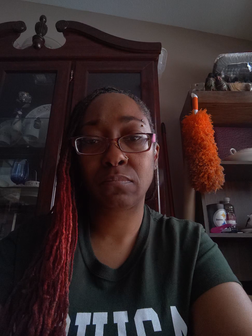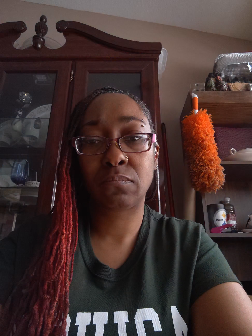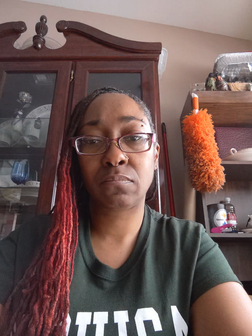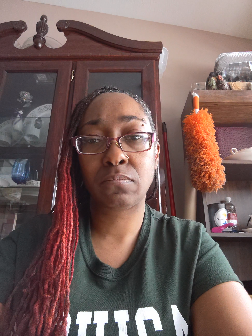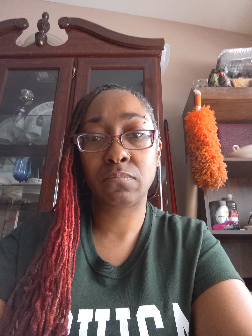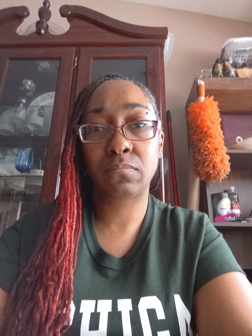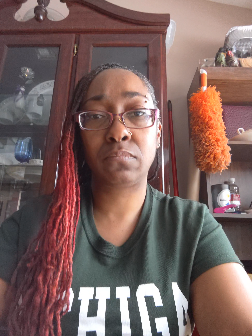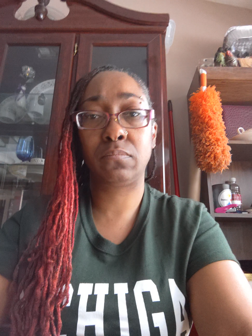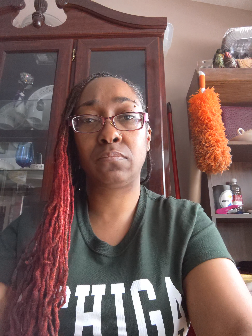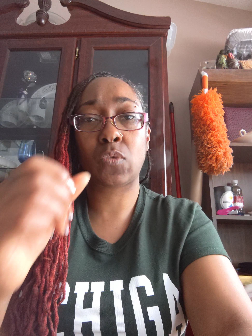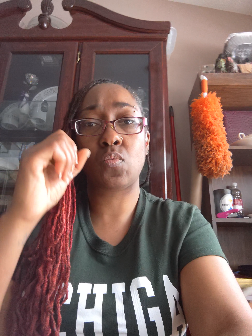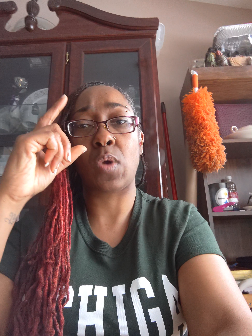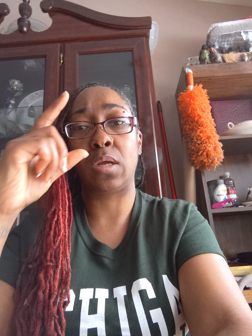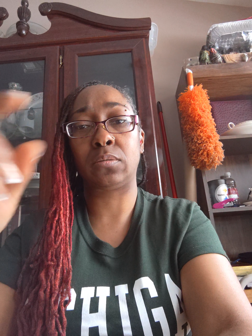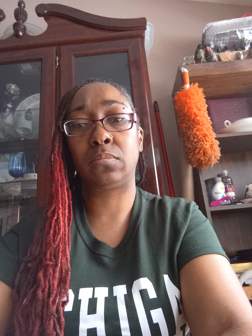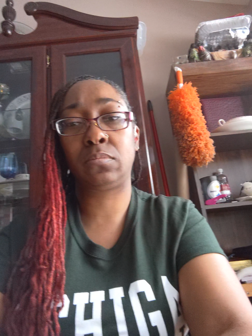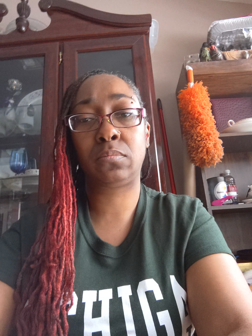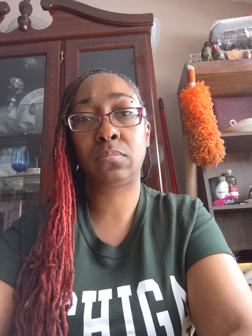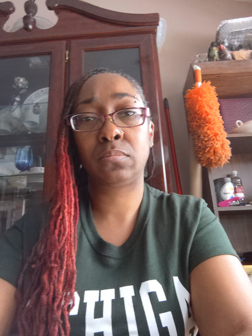awake